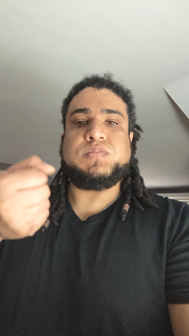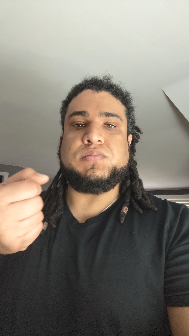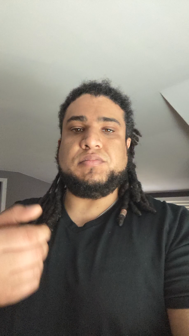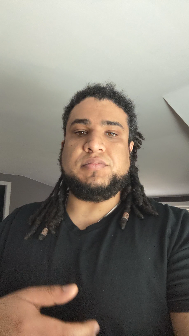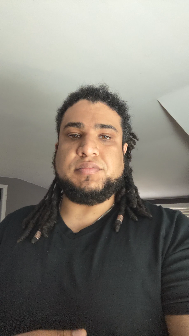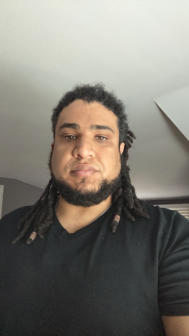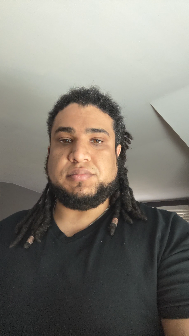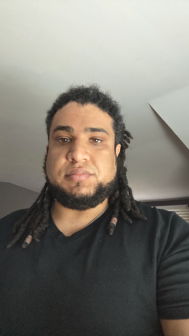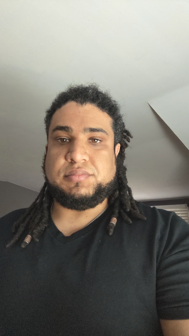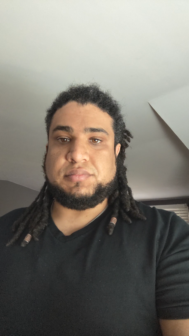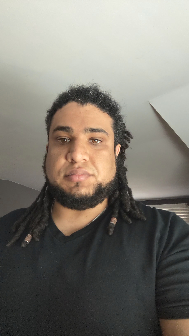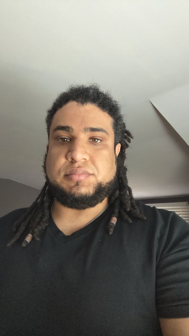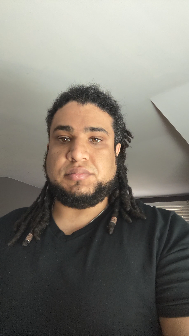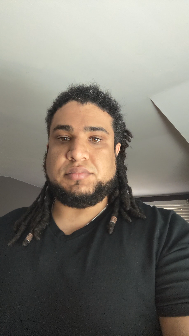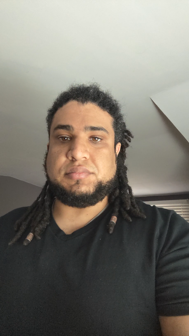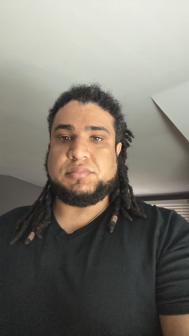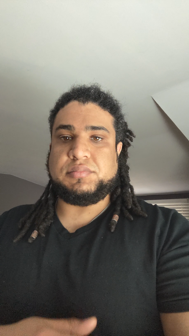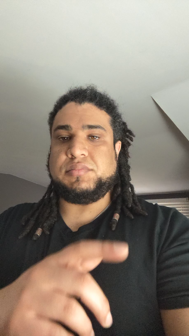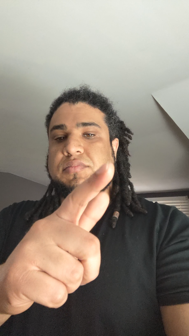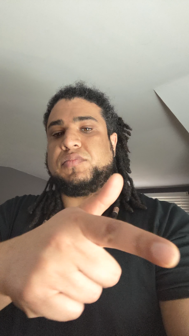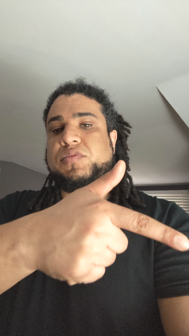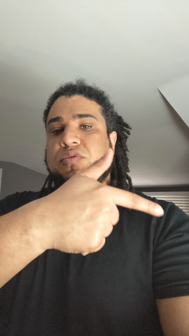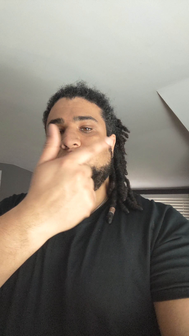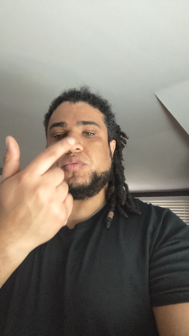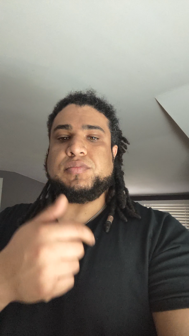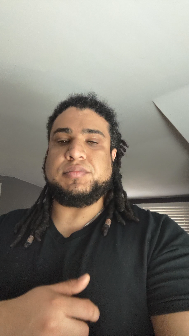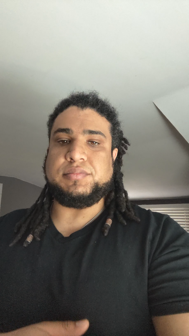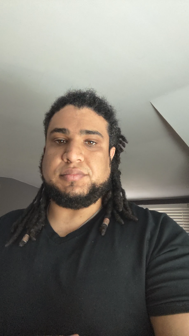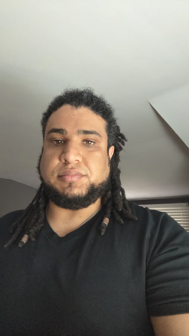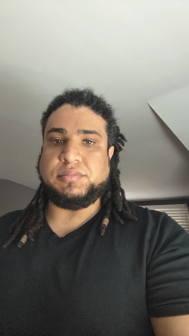long